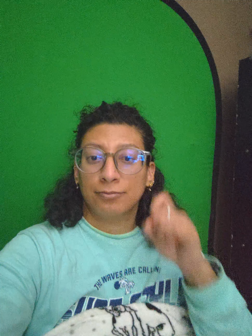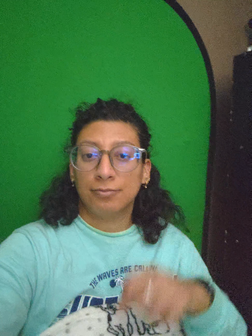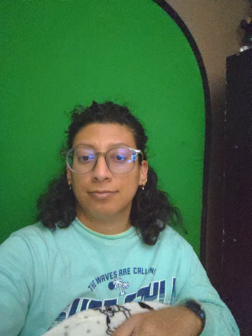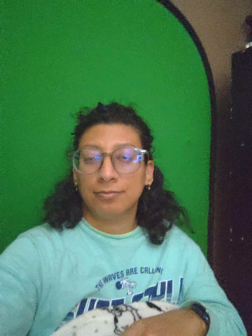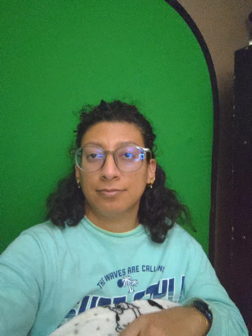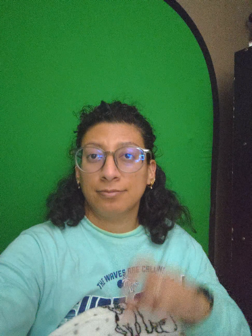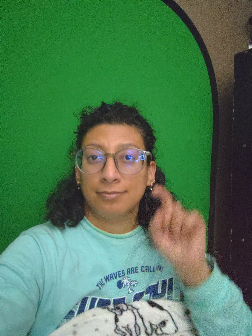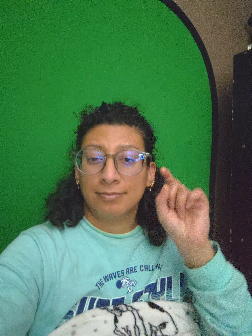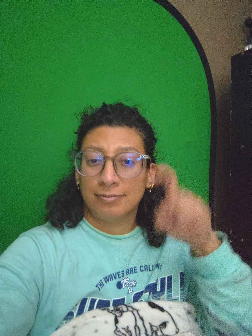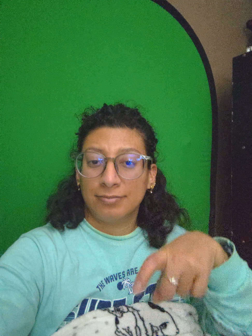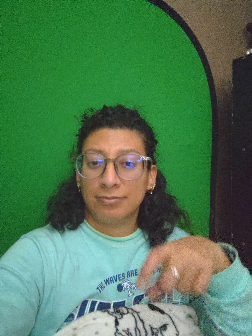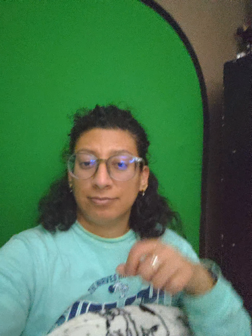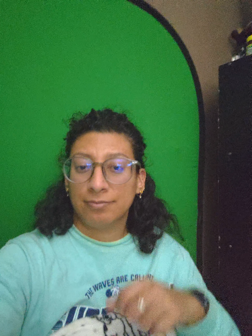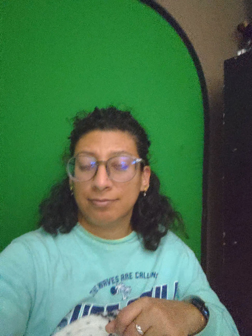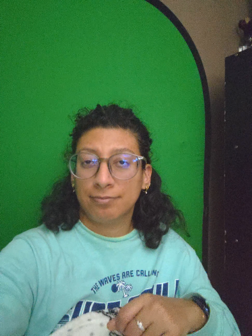have to